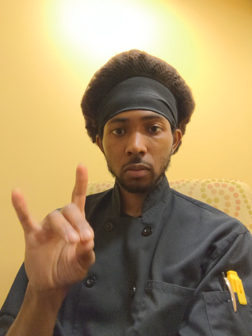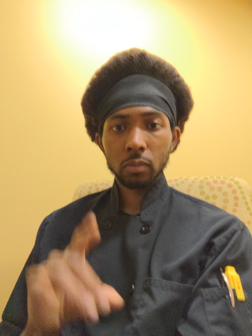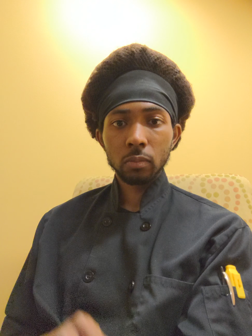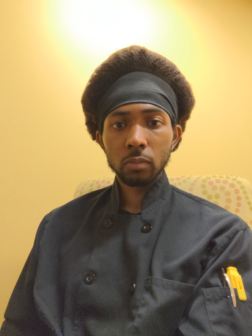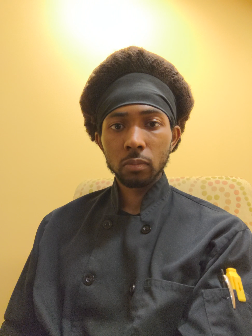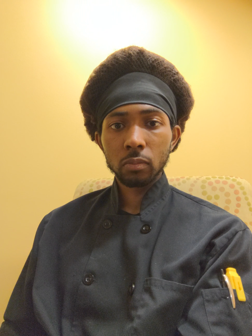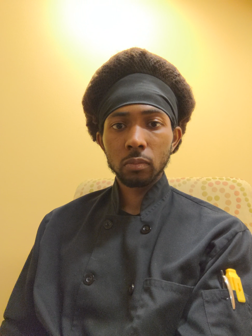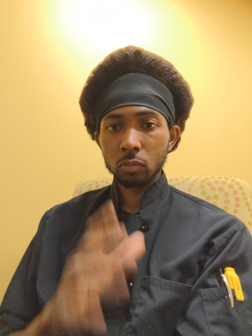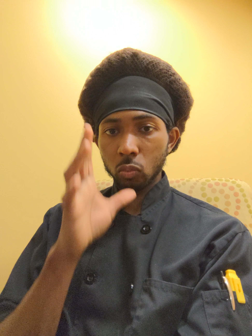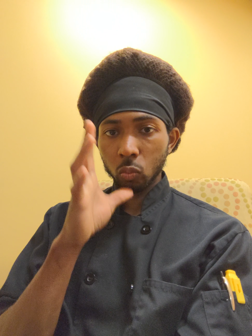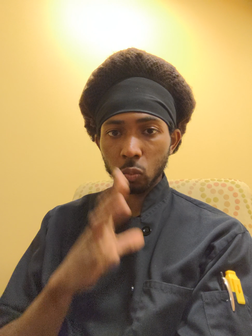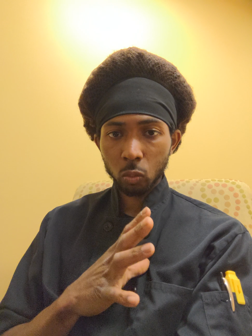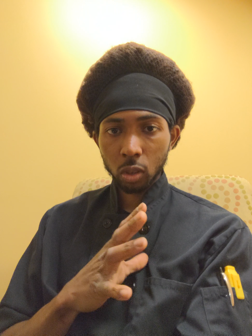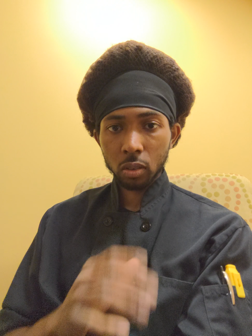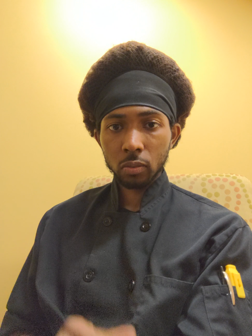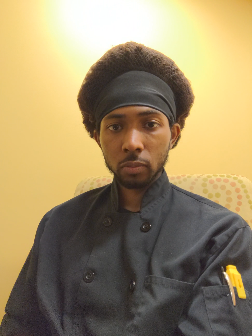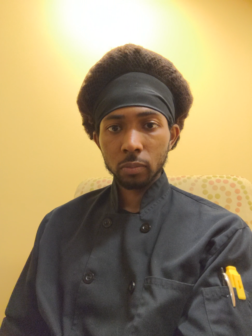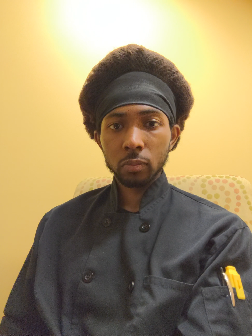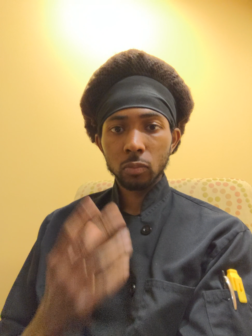lady